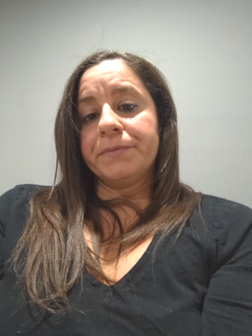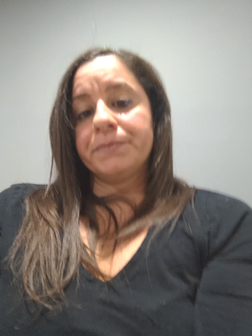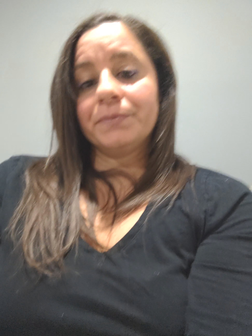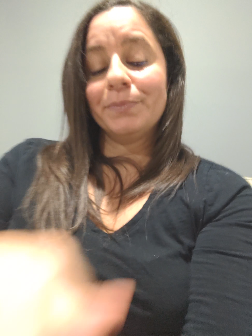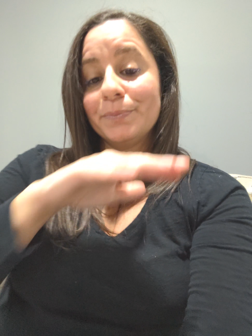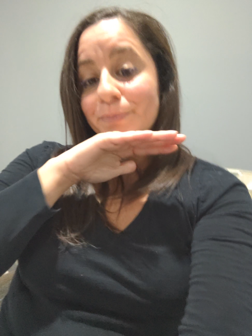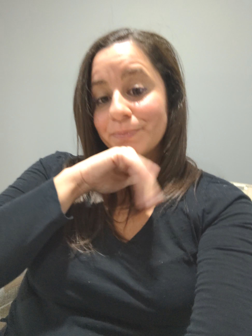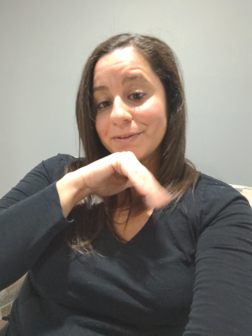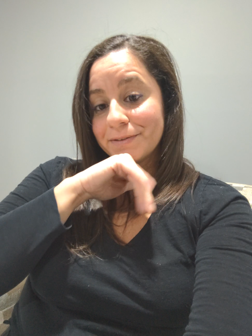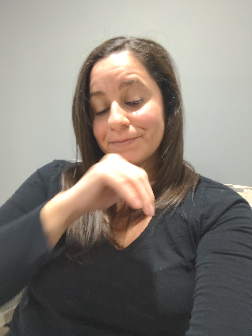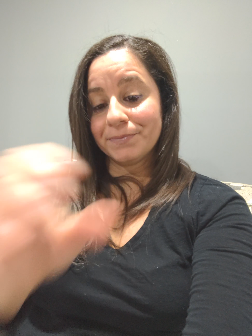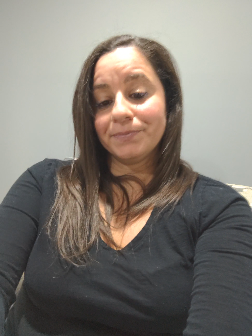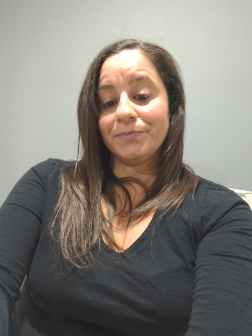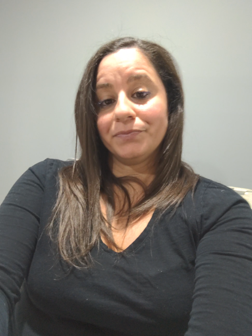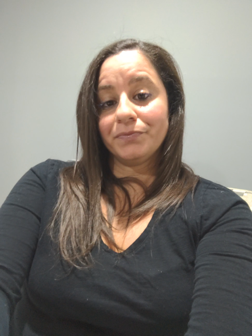pig